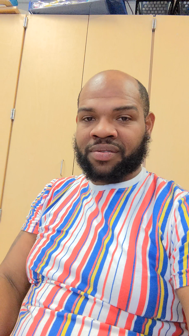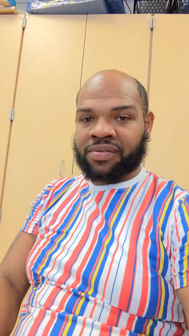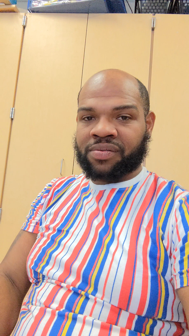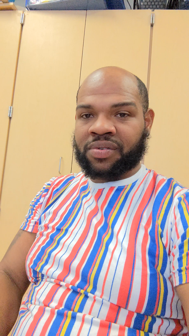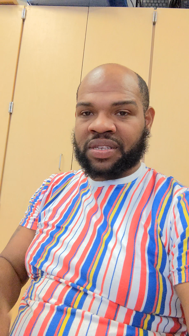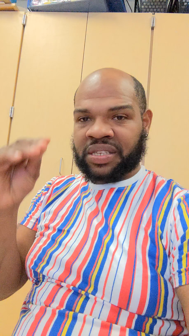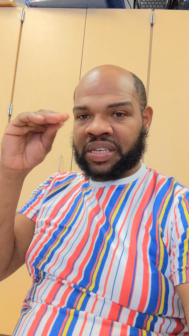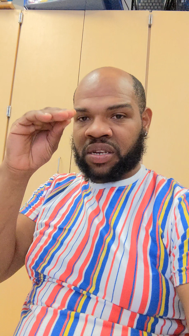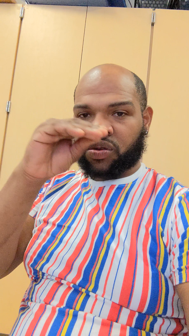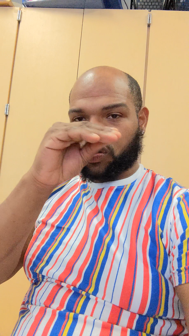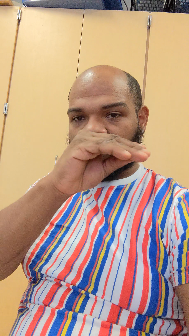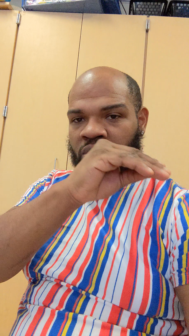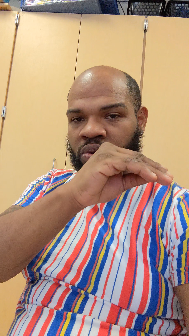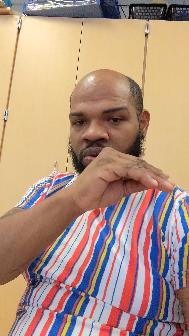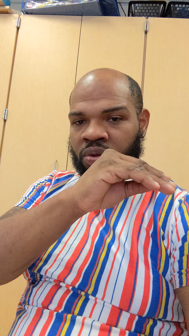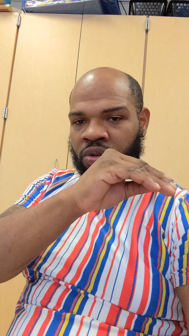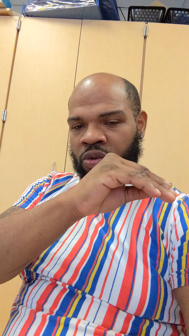dinosaur